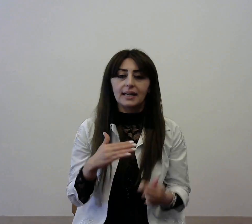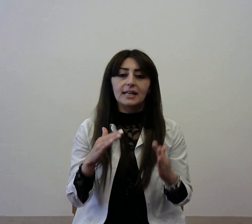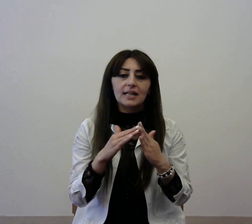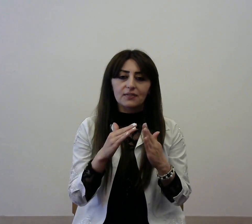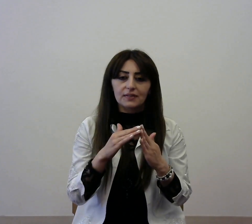ev